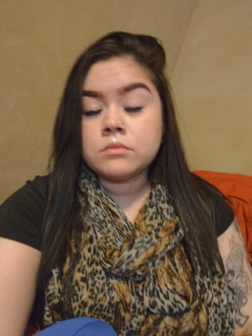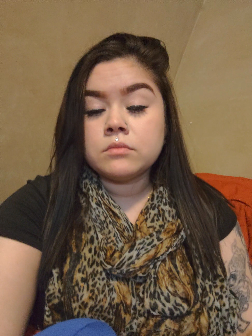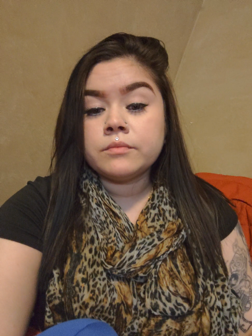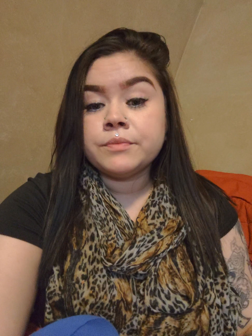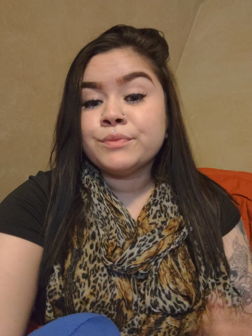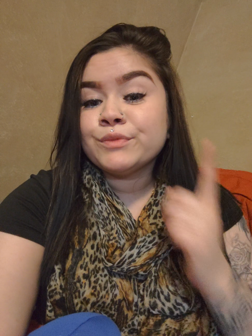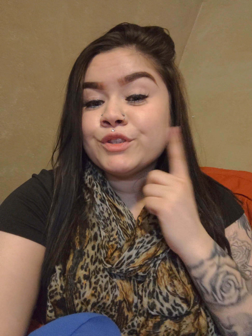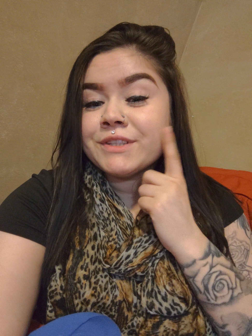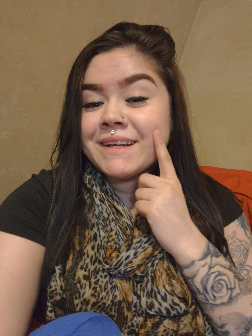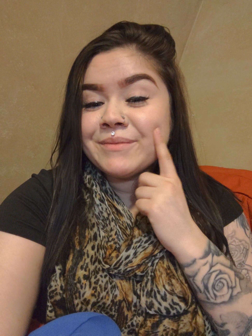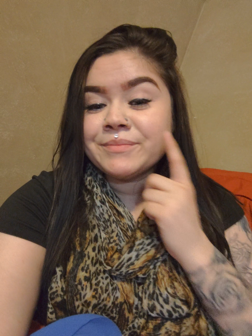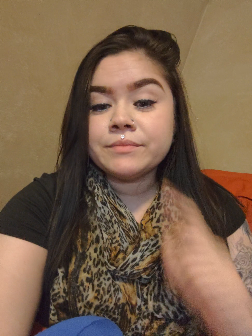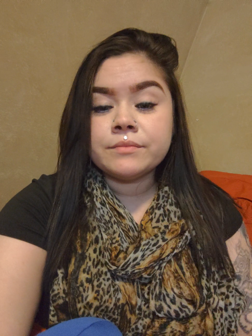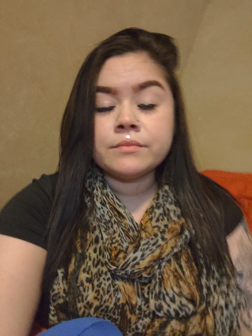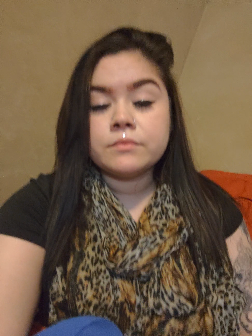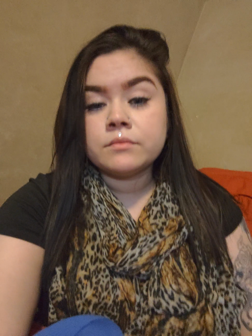cheek